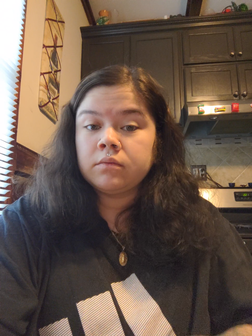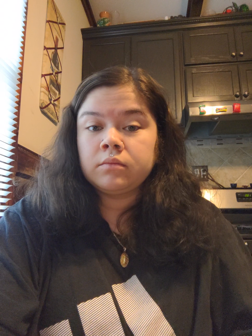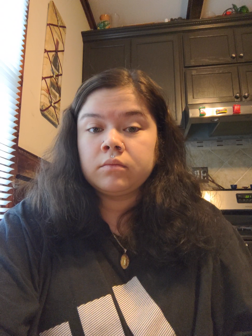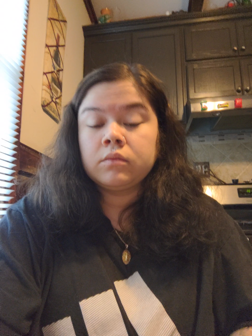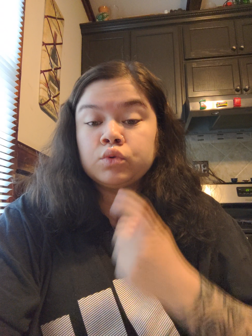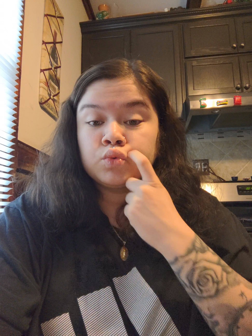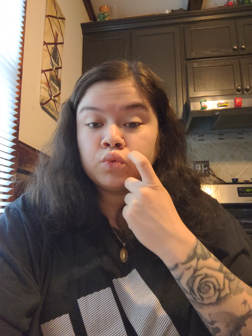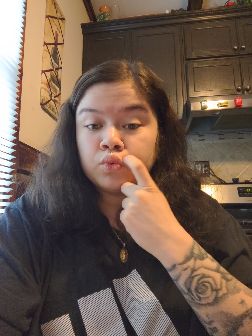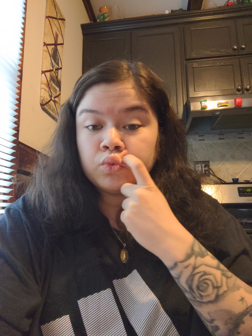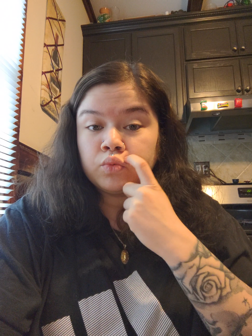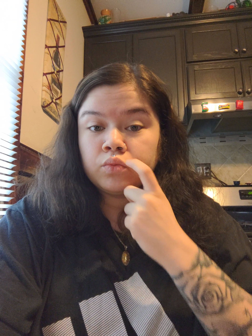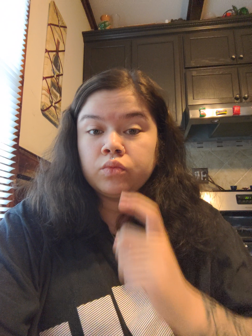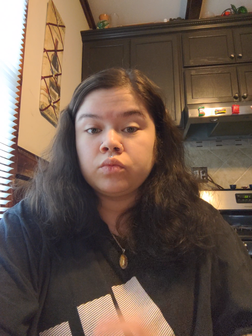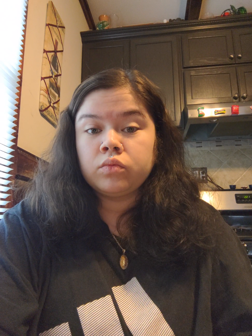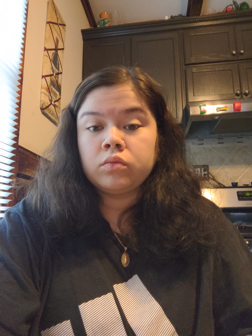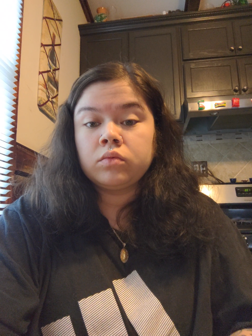tooth